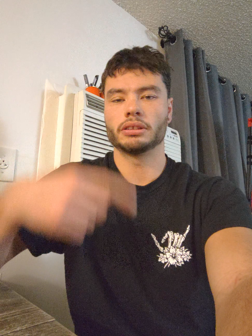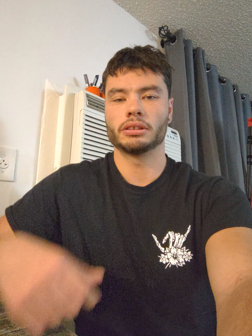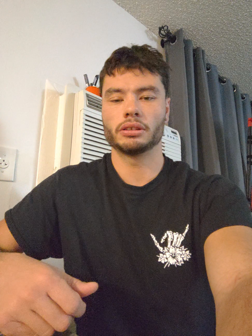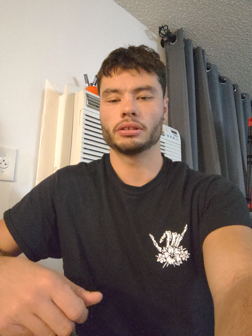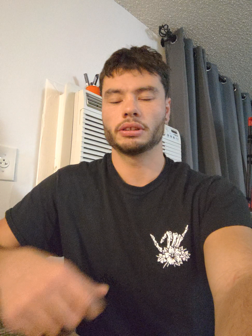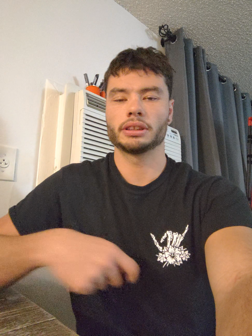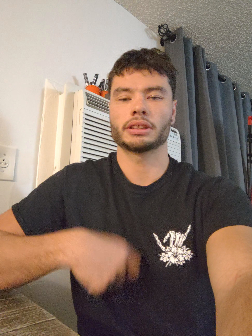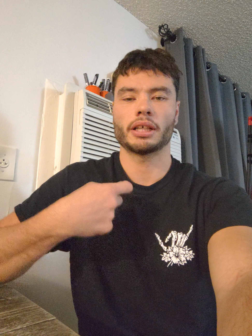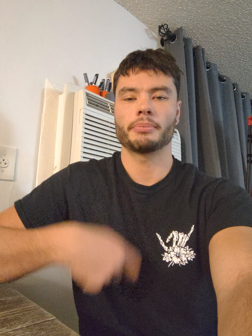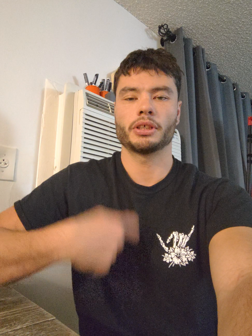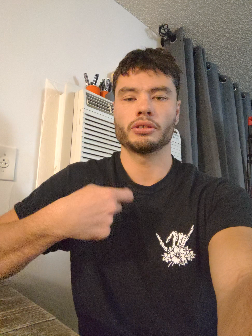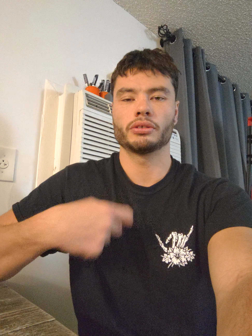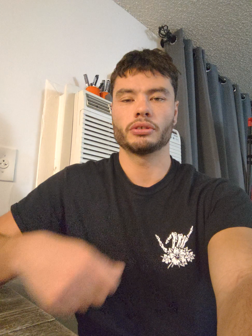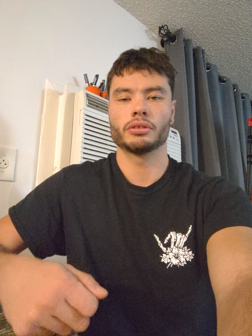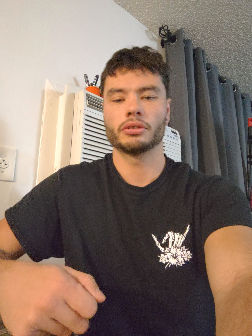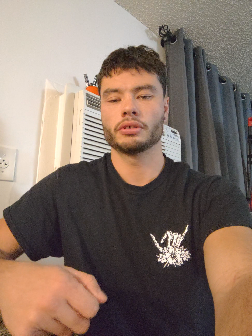zipper